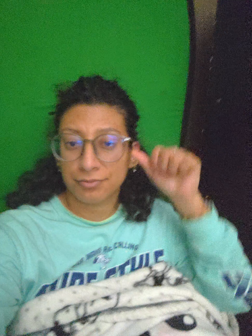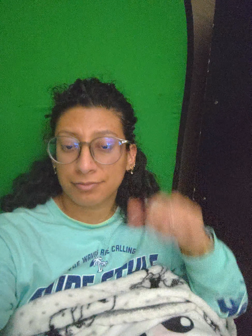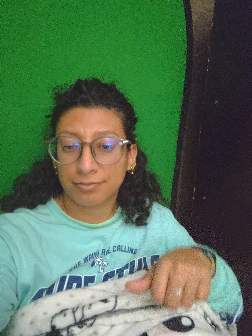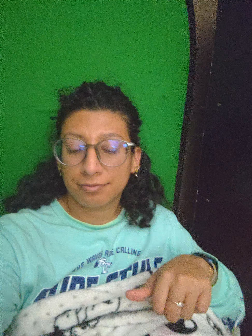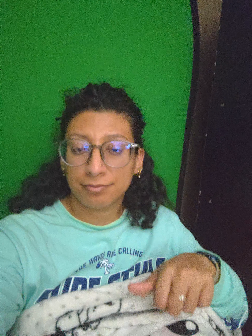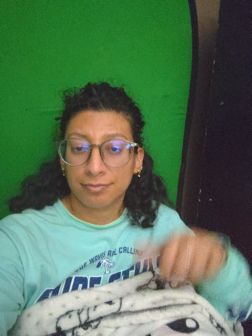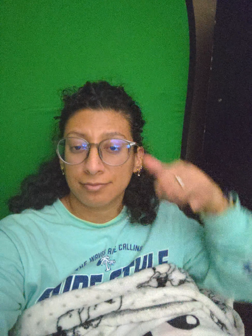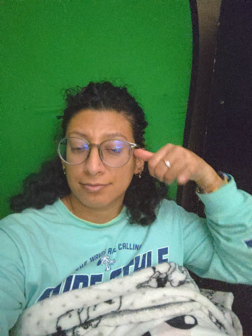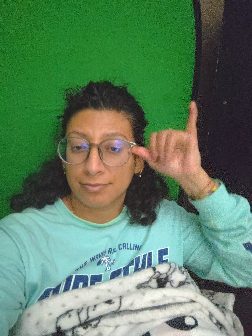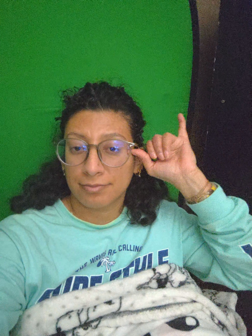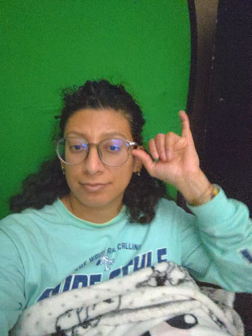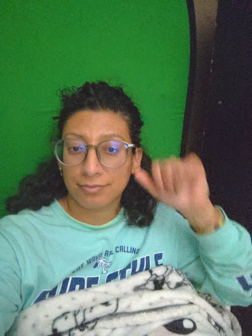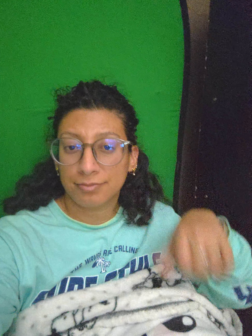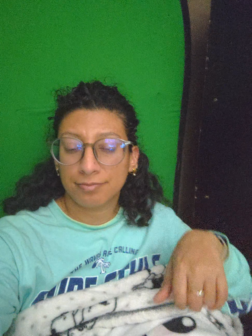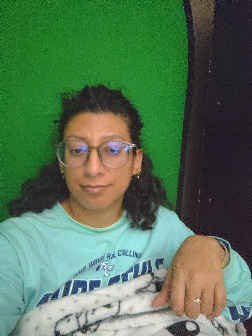cow